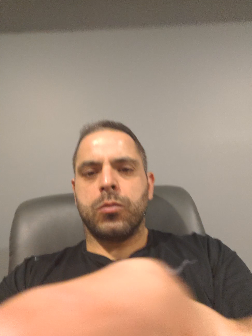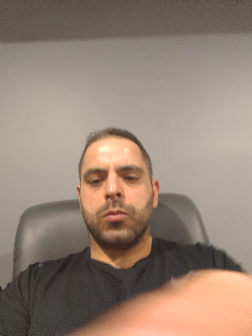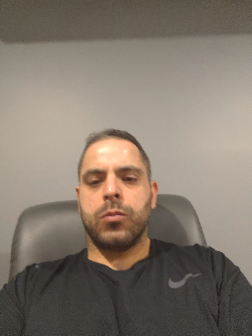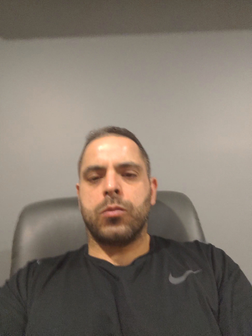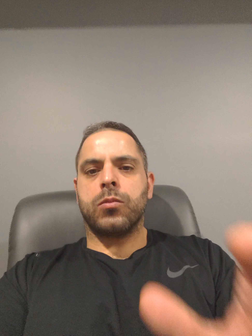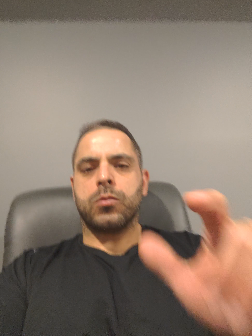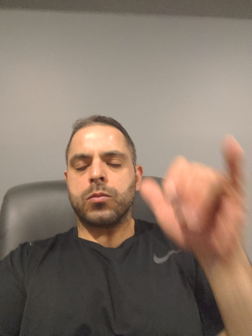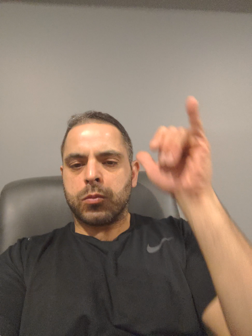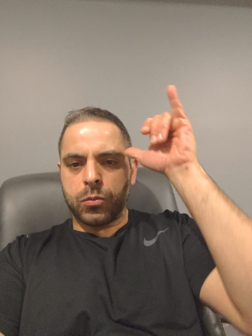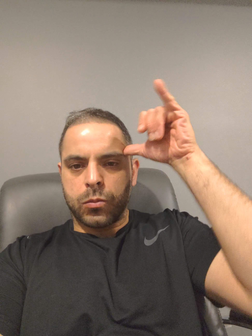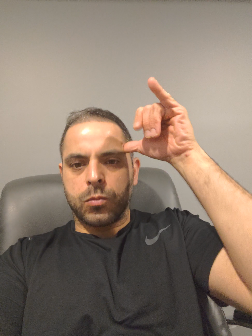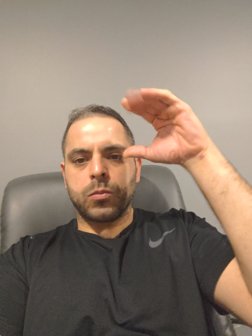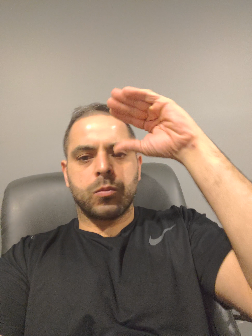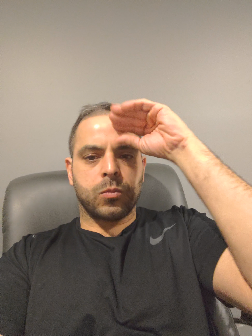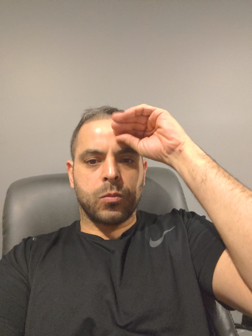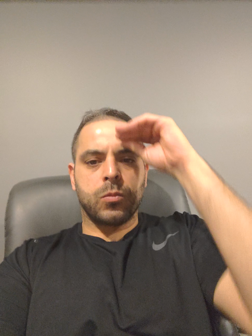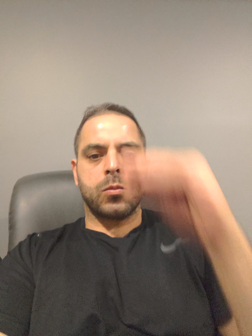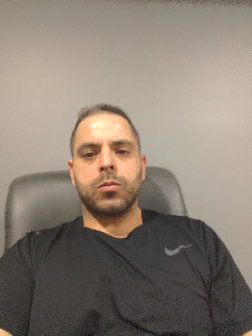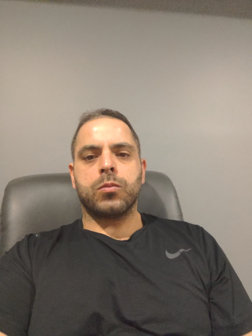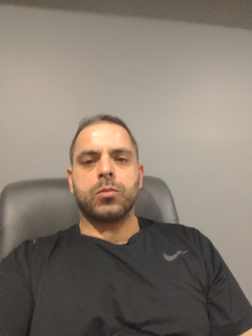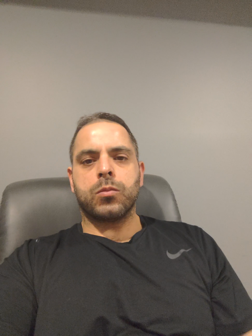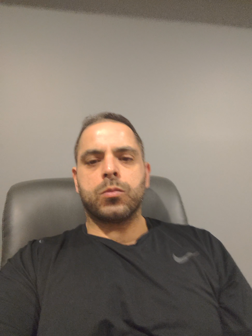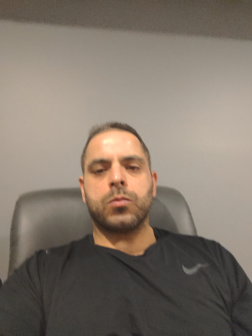cowboy